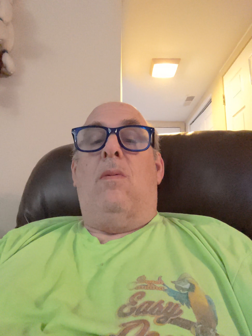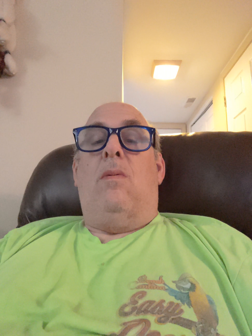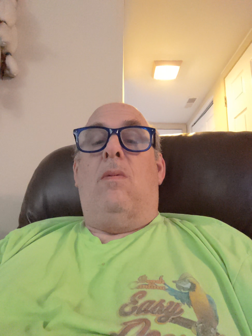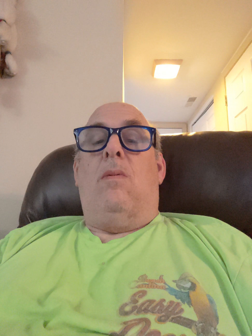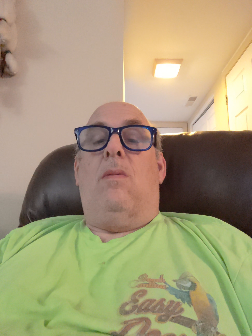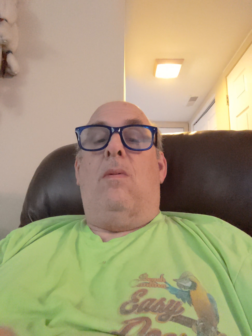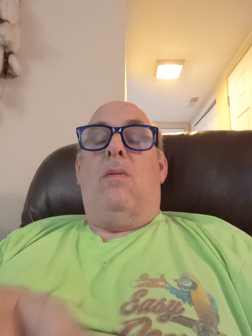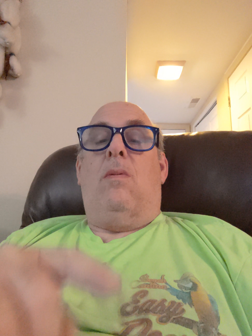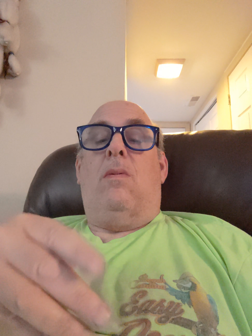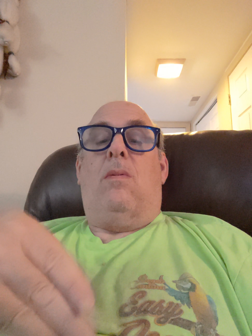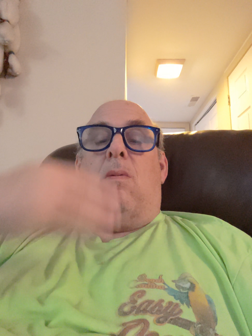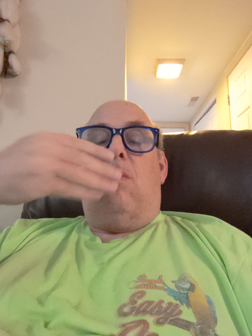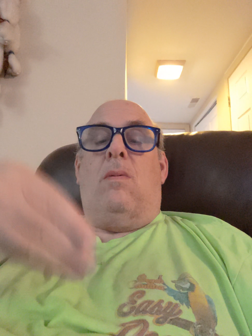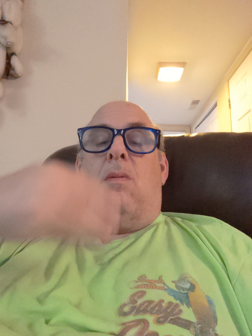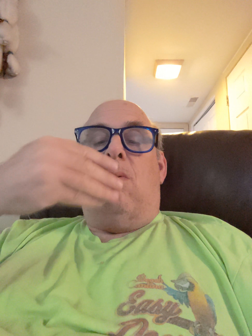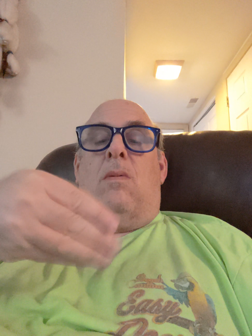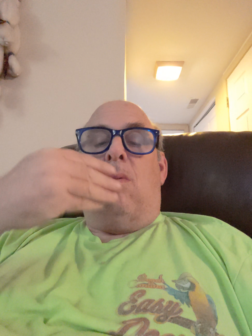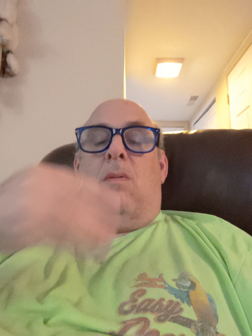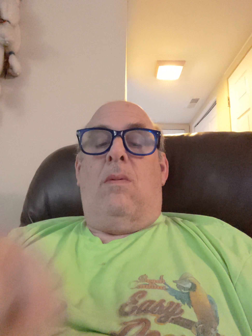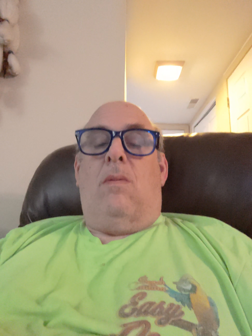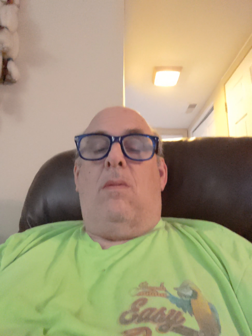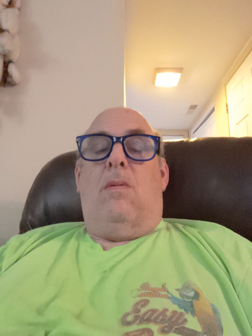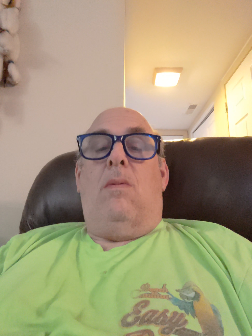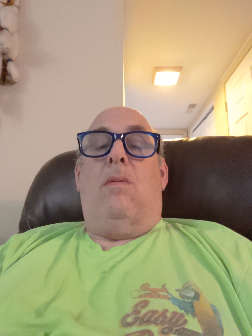cereal